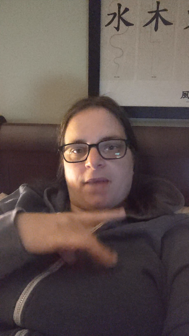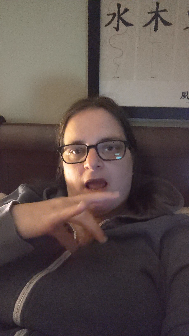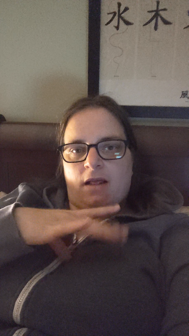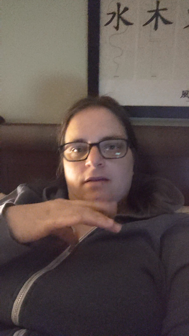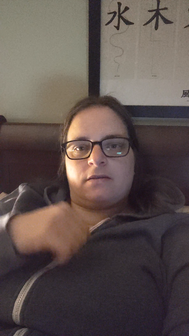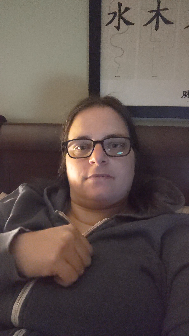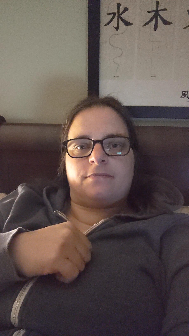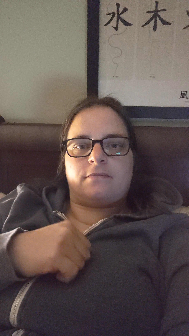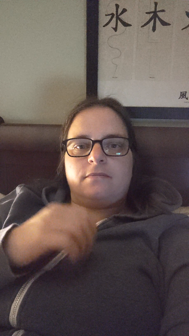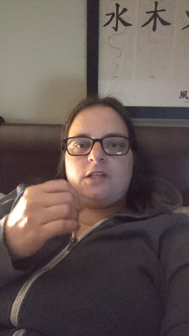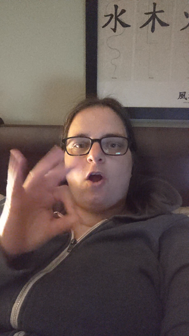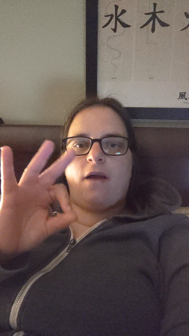of